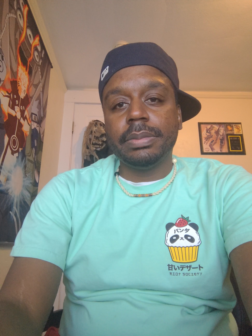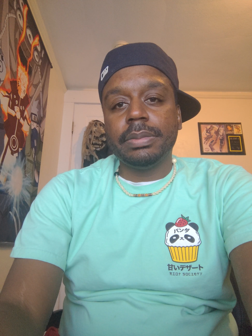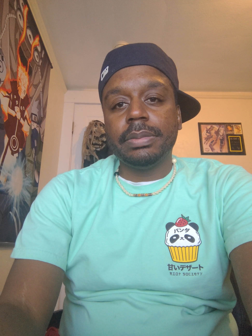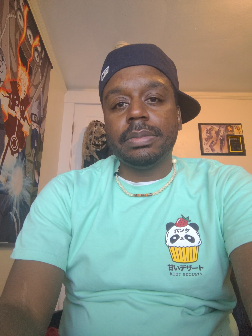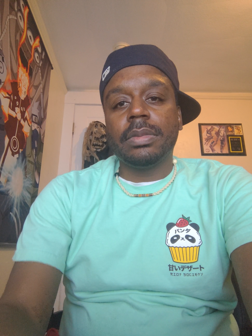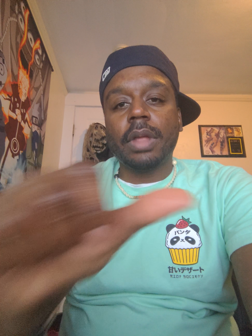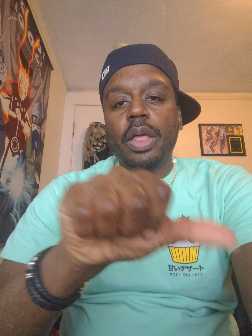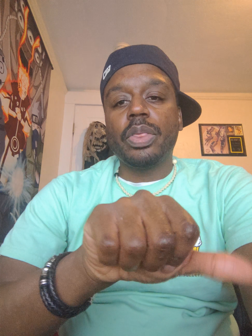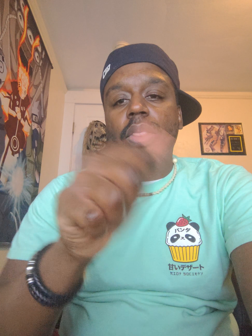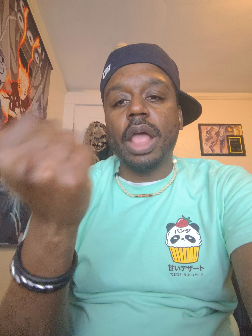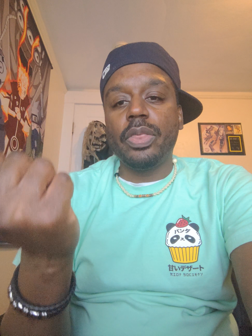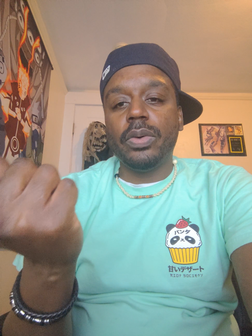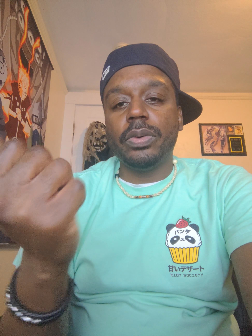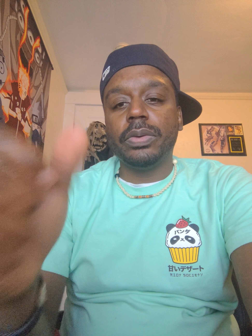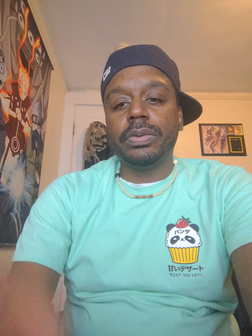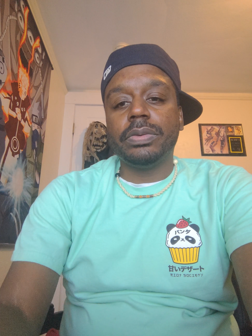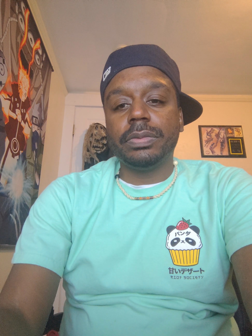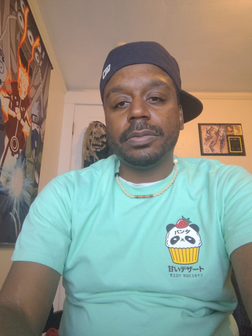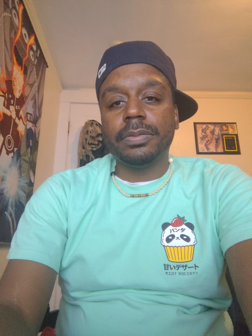another